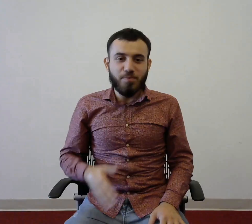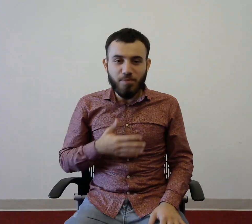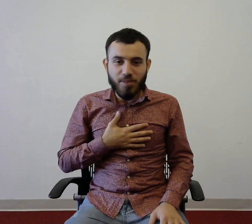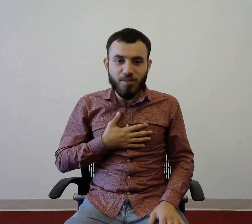mən